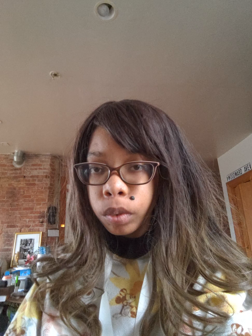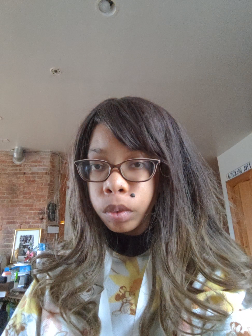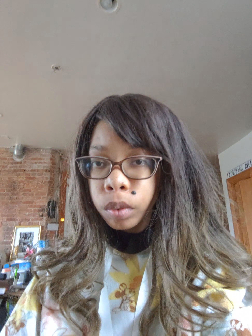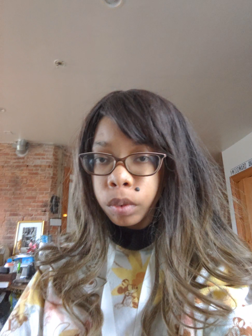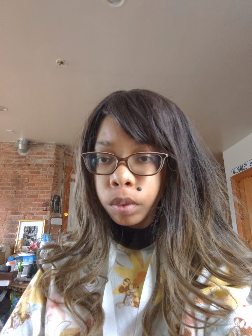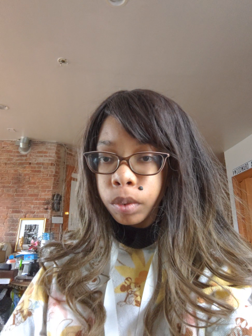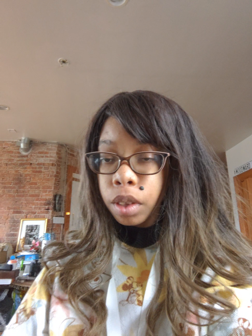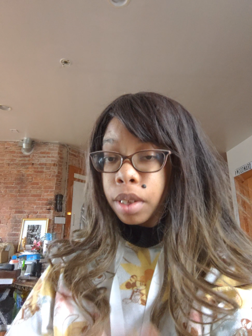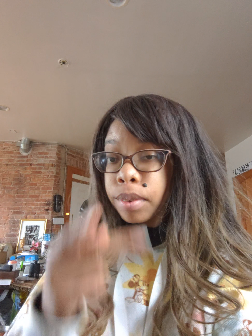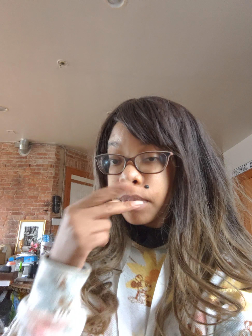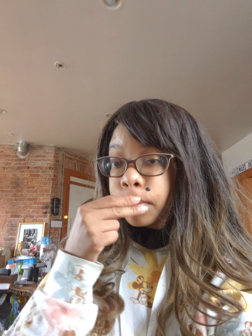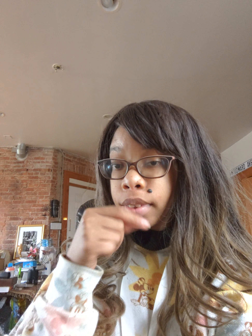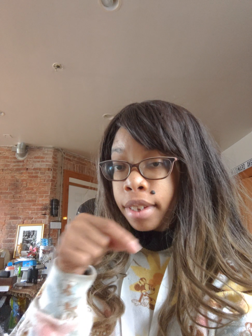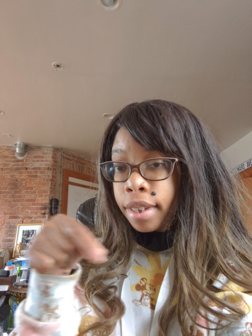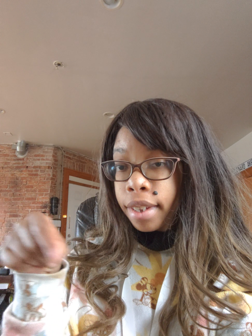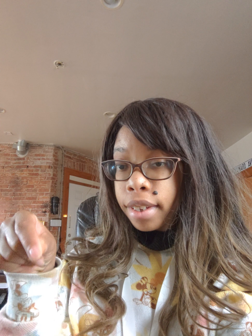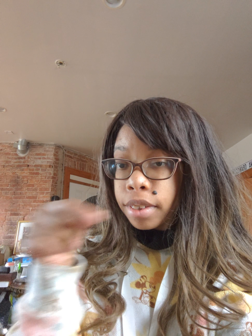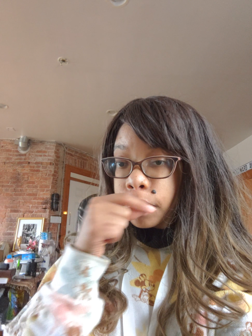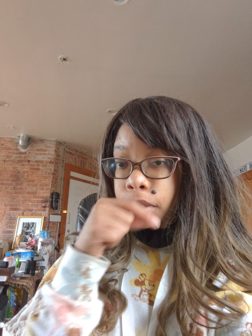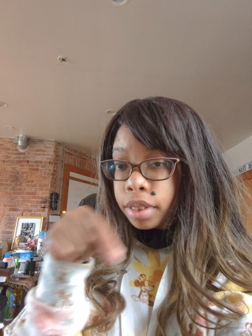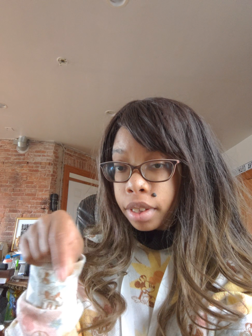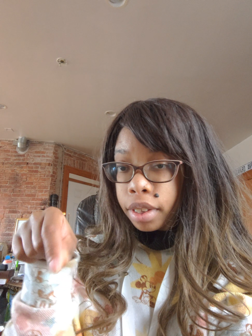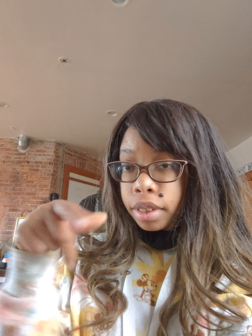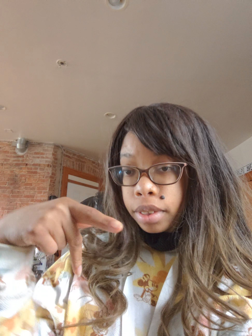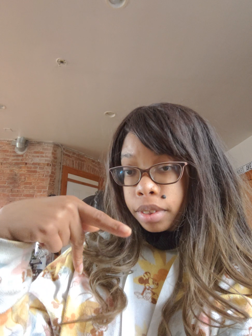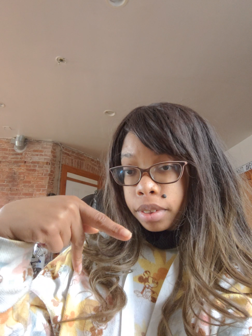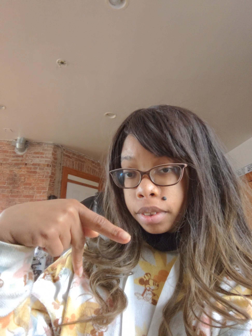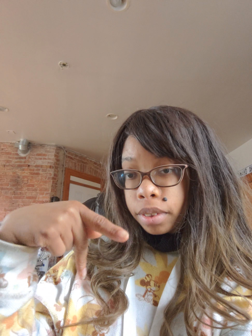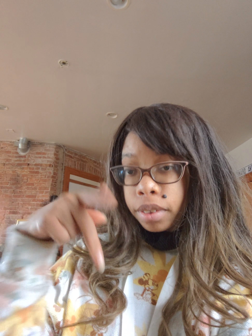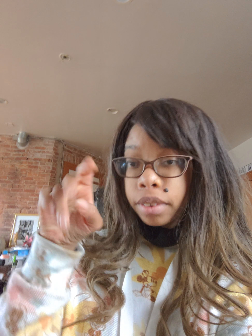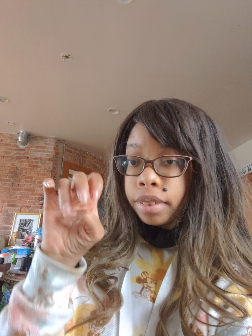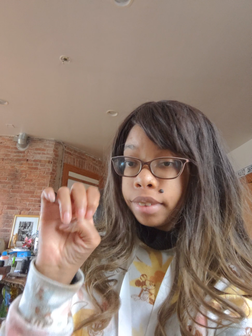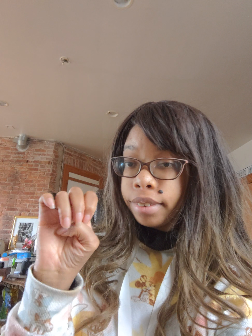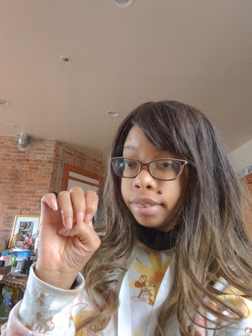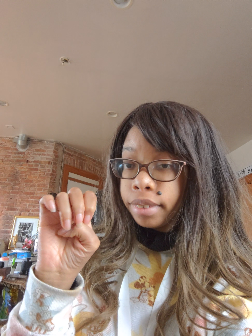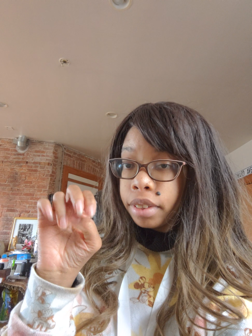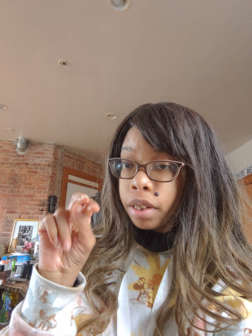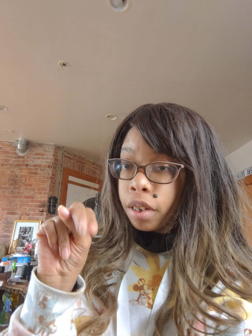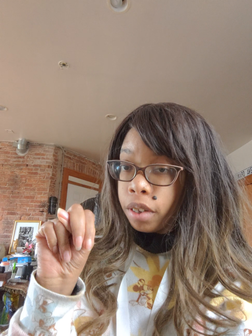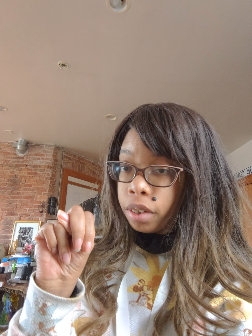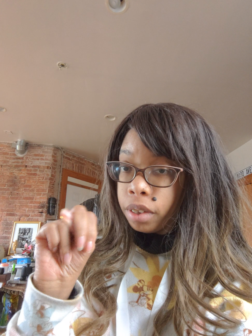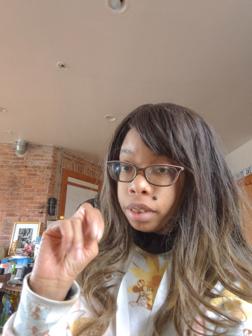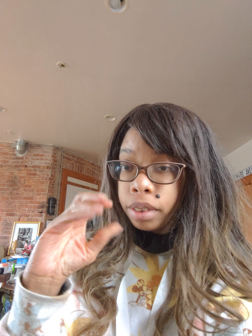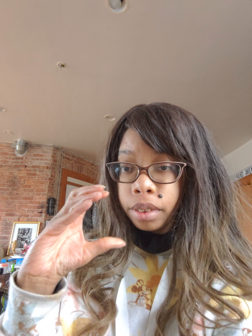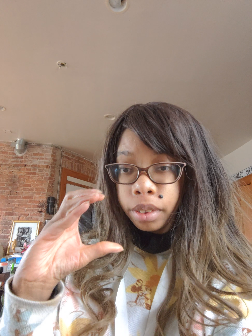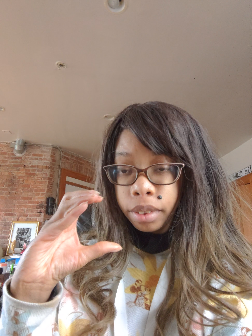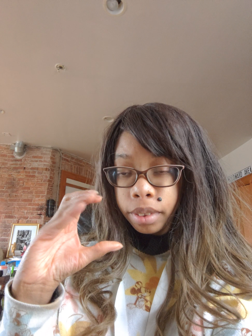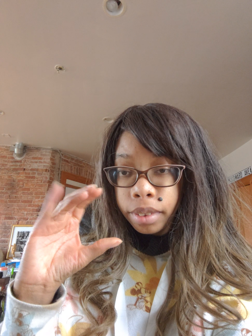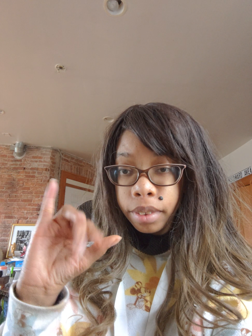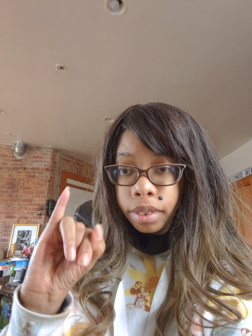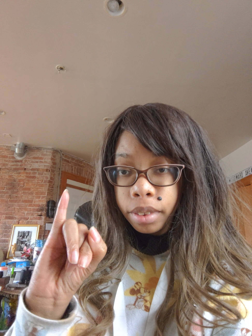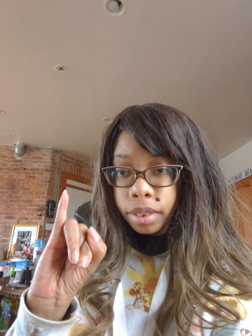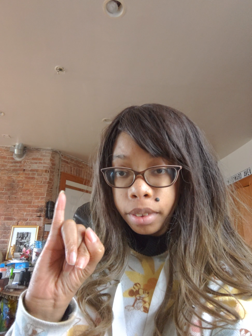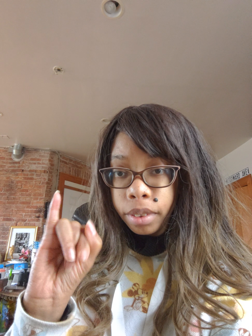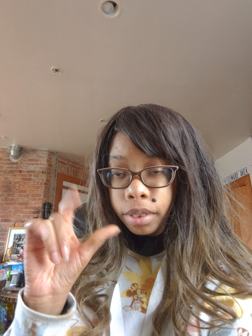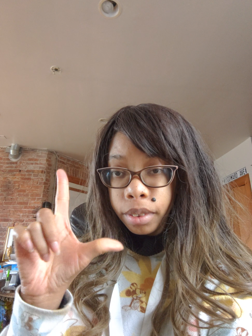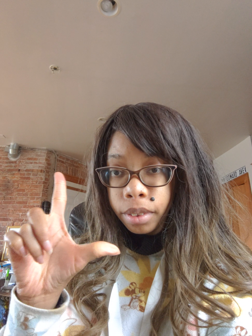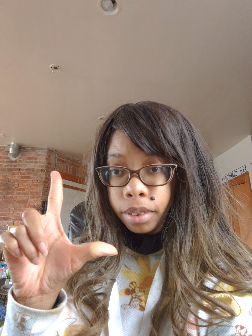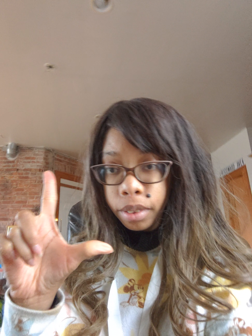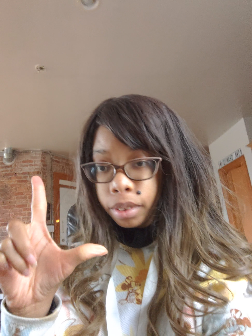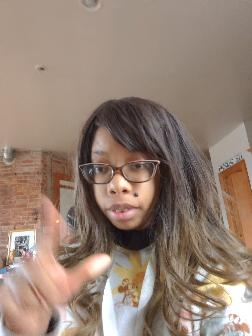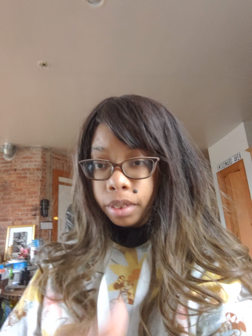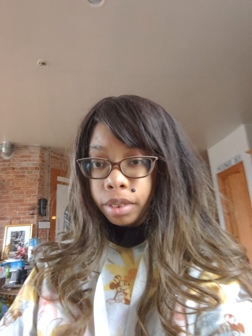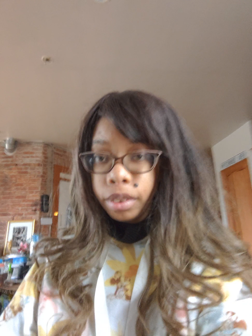pencil